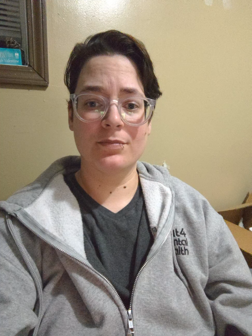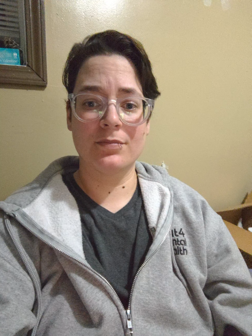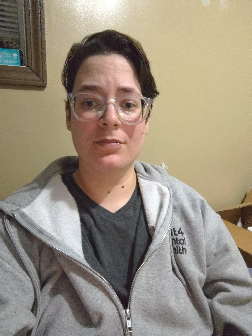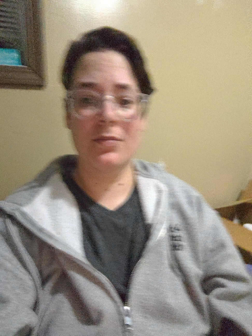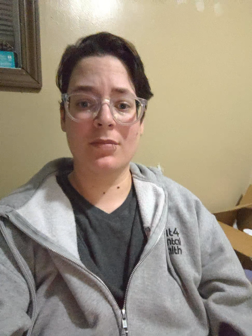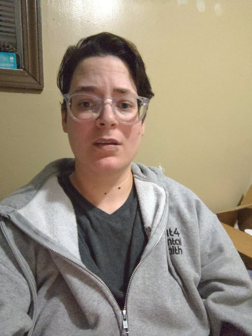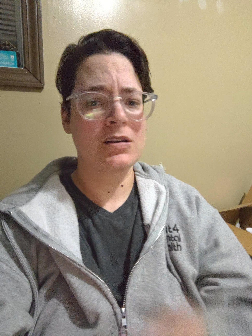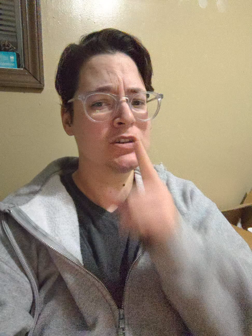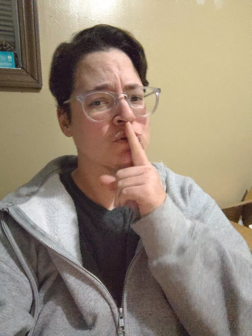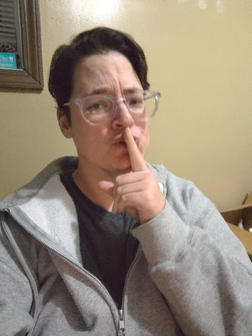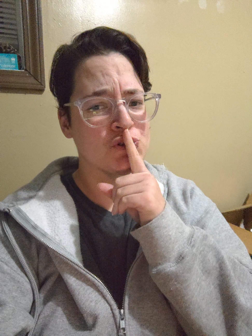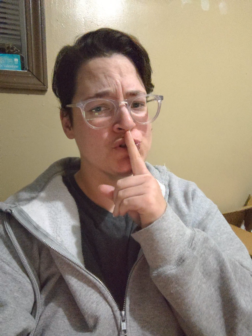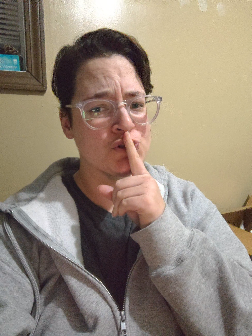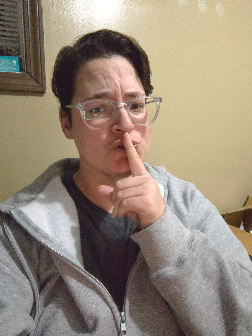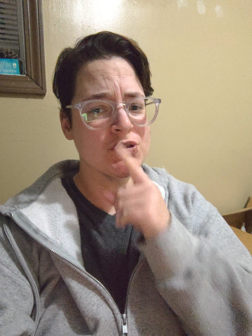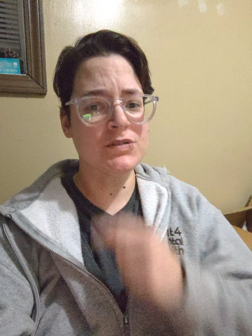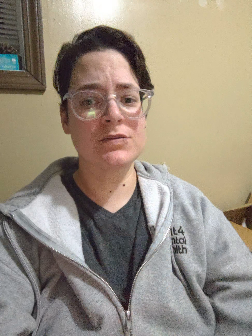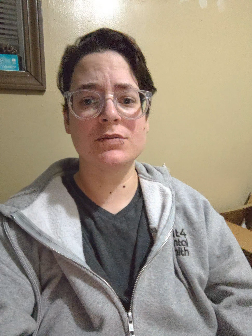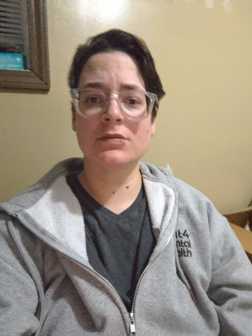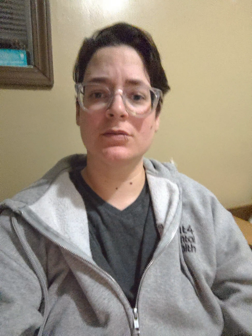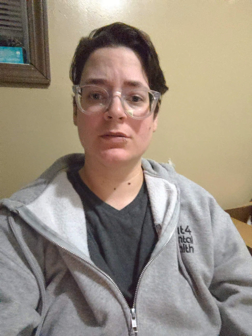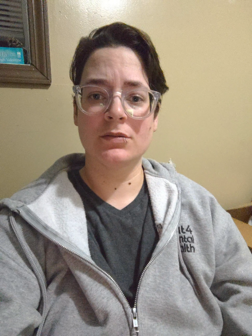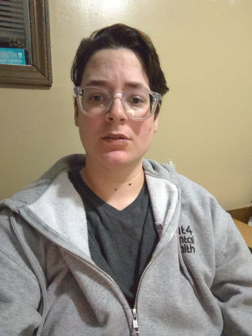shhh